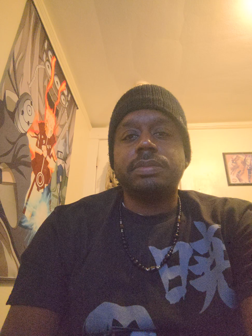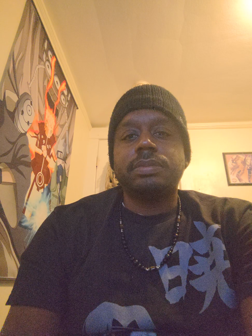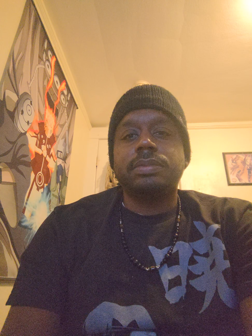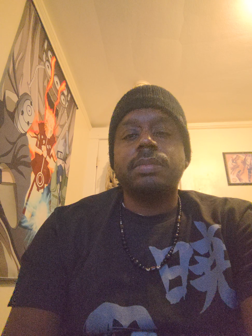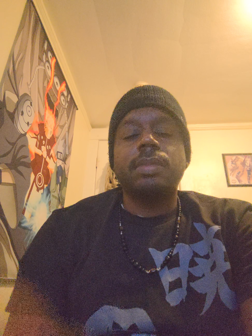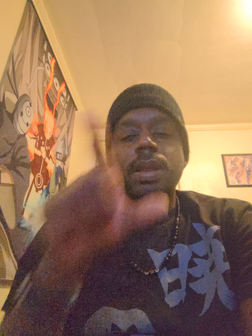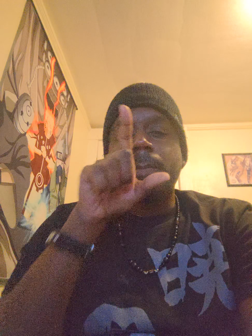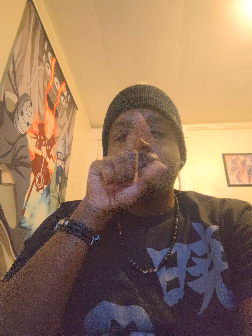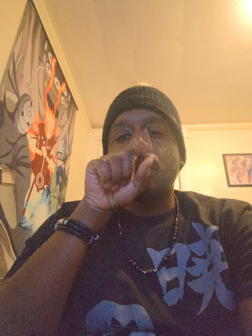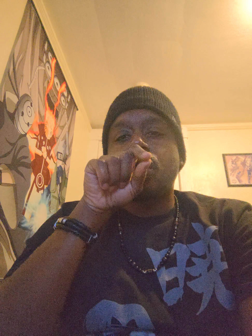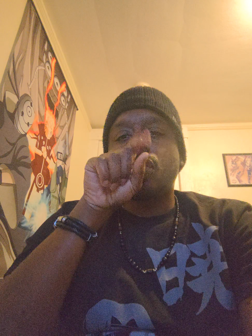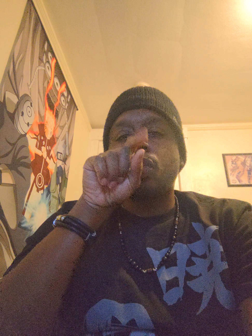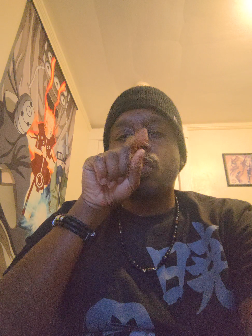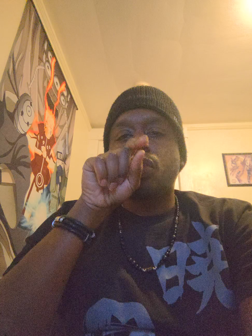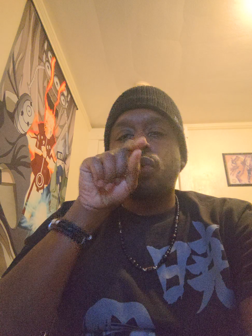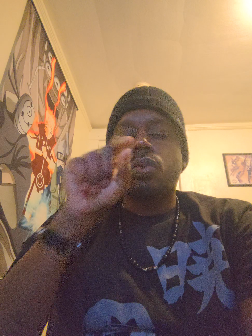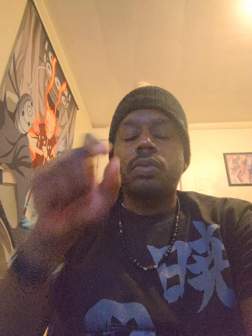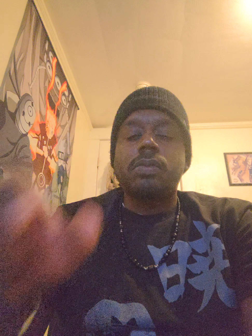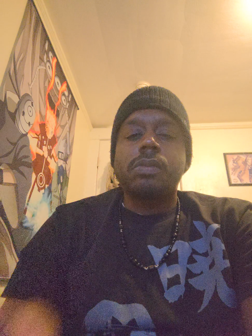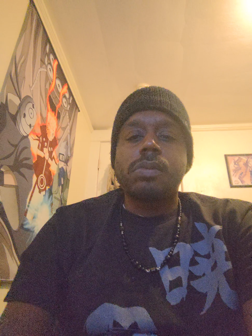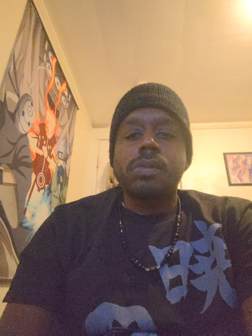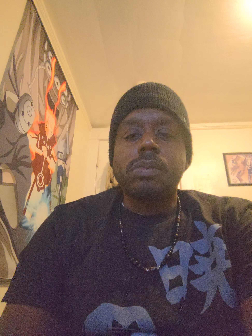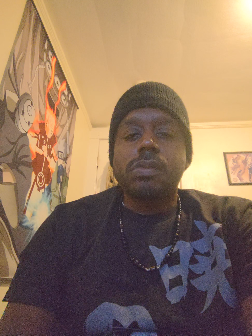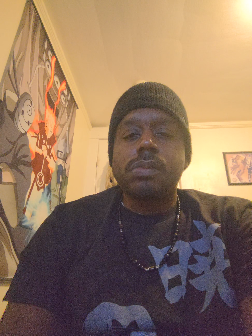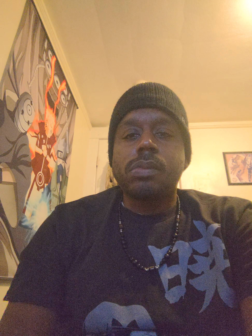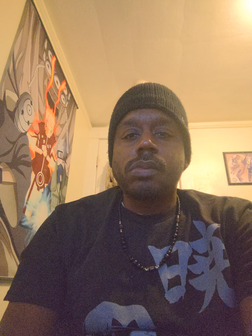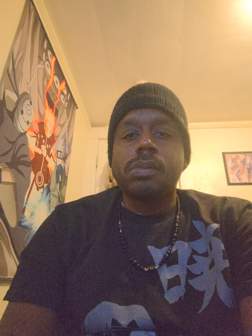bird